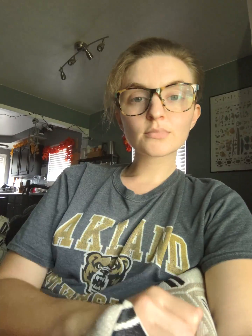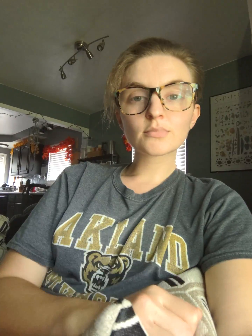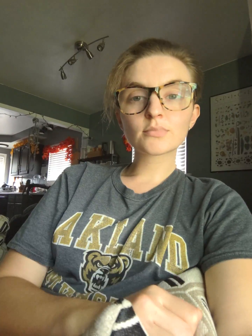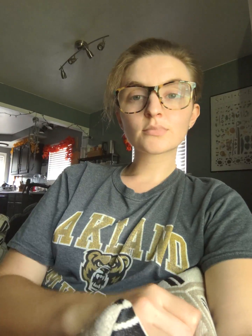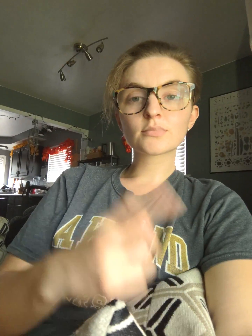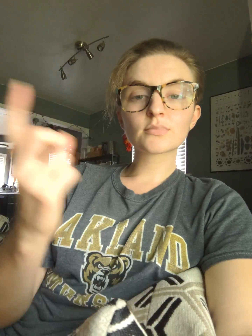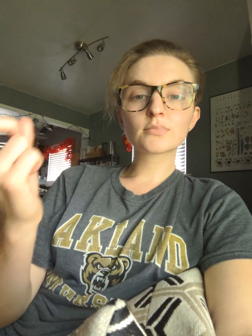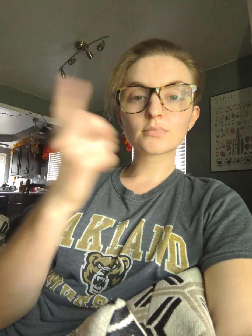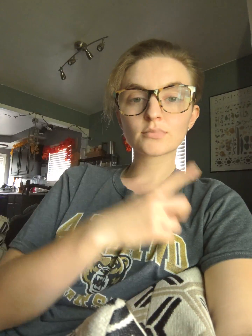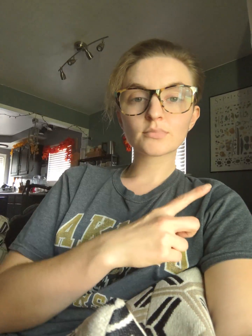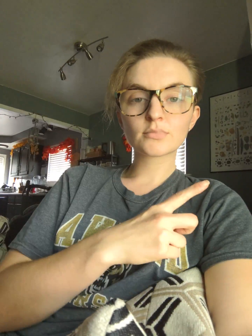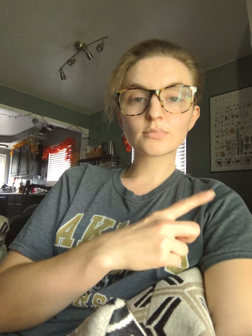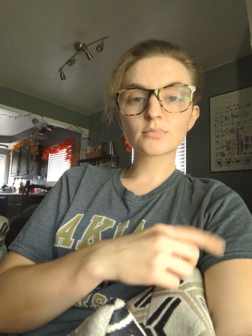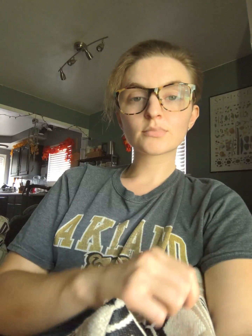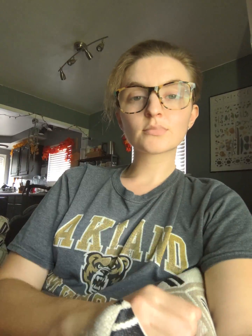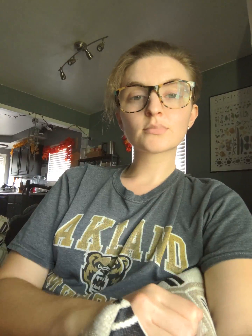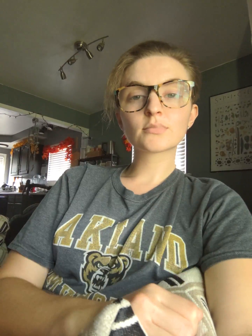day